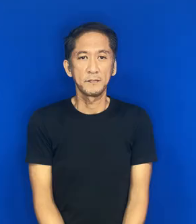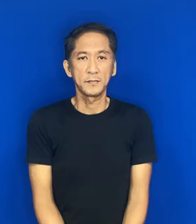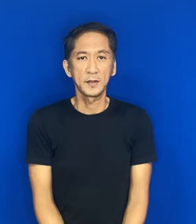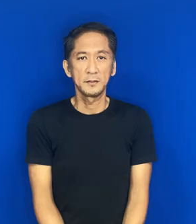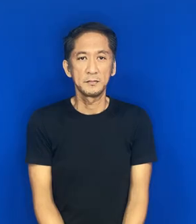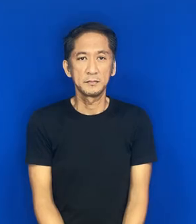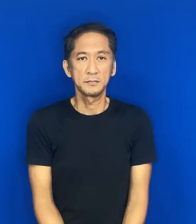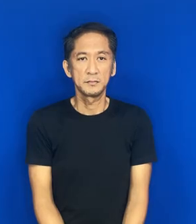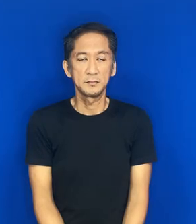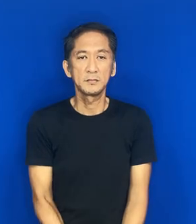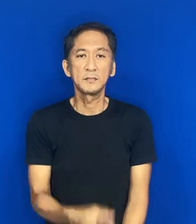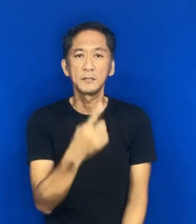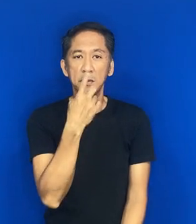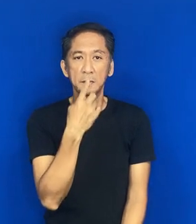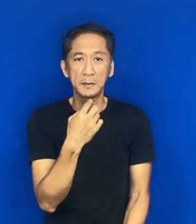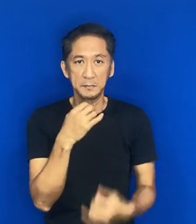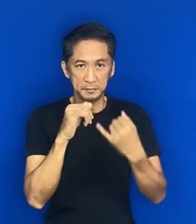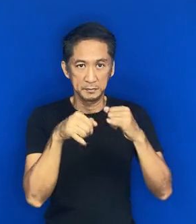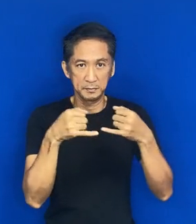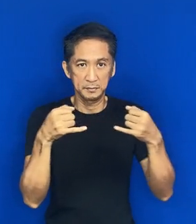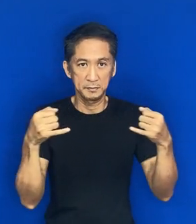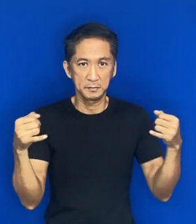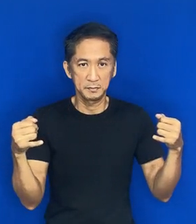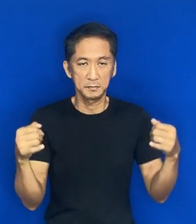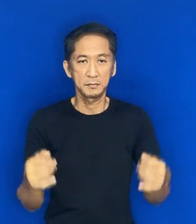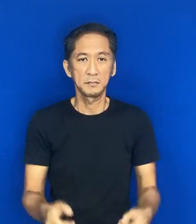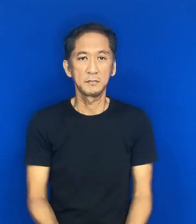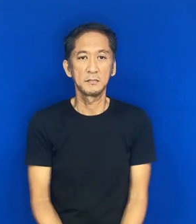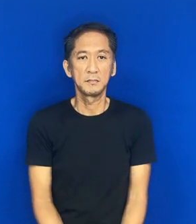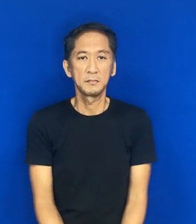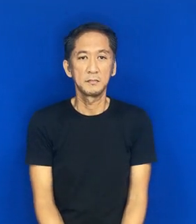spaghetti